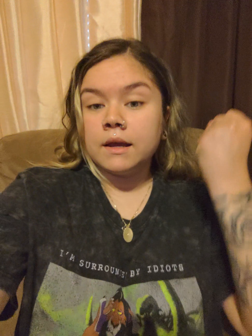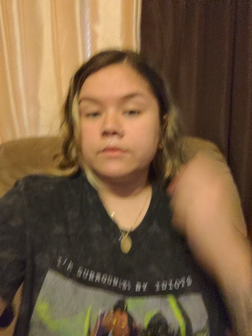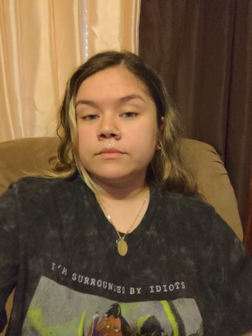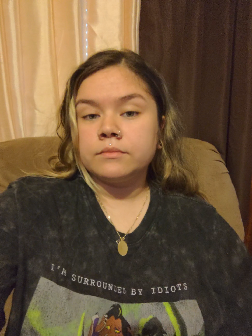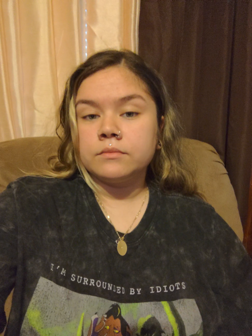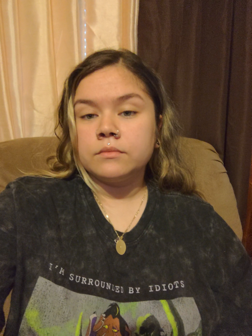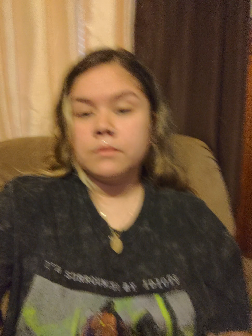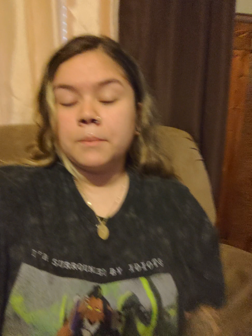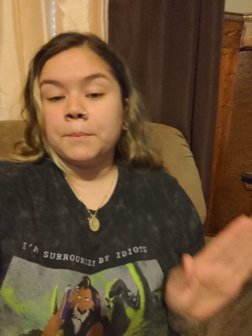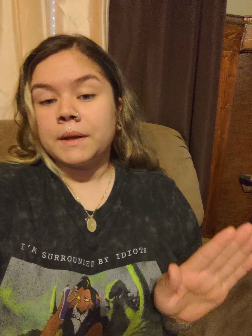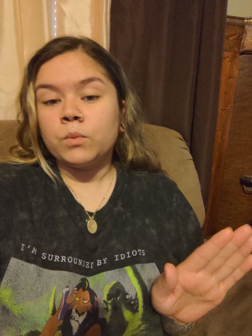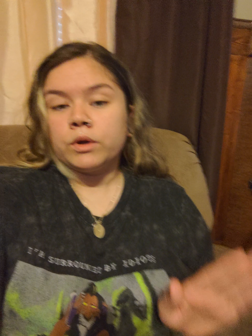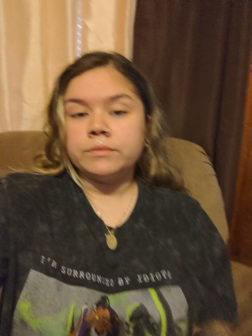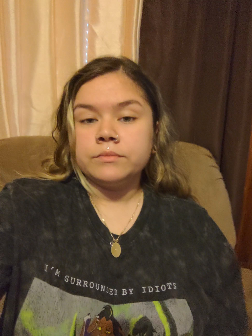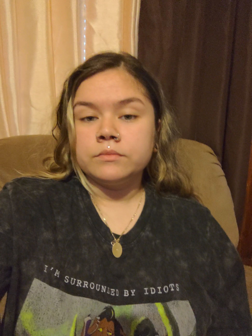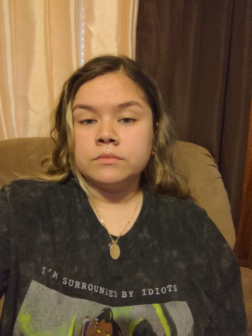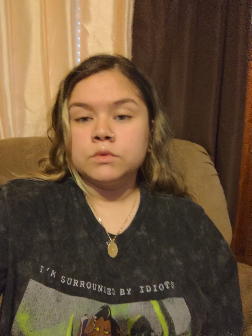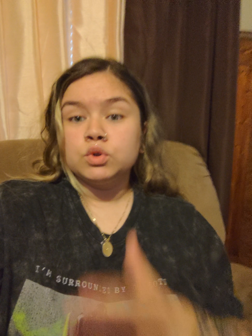penguin